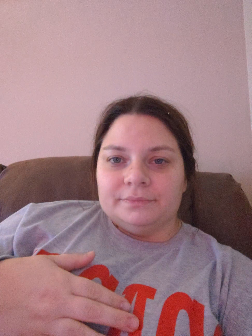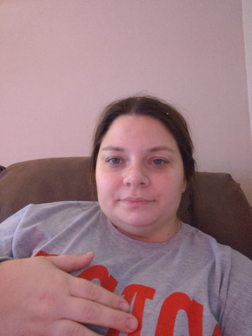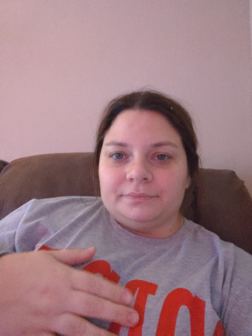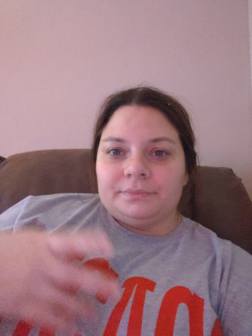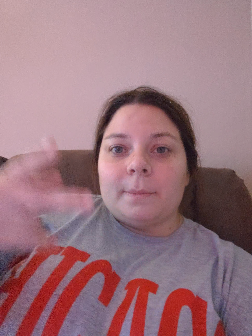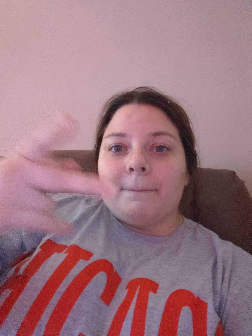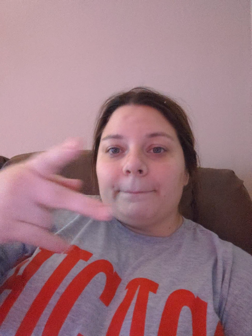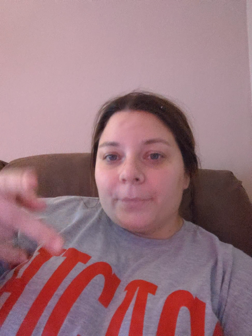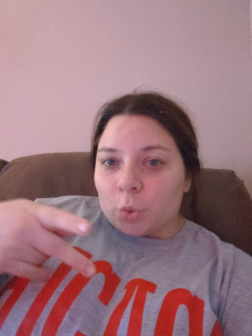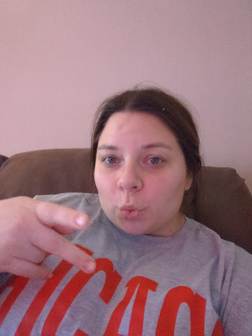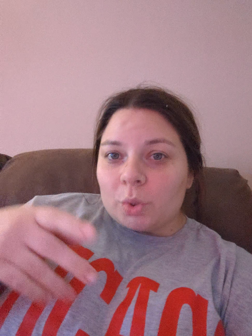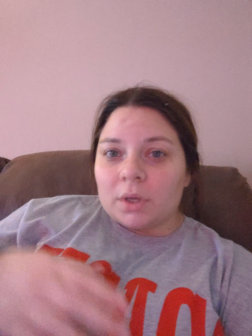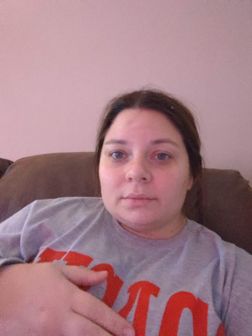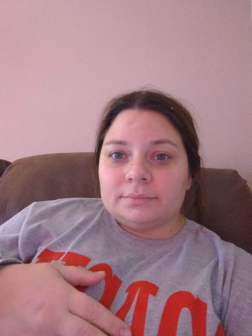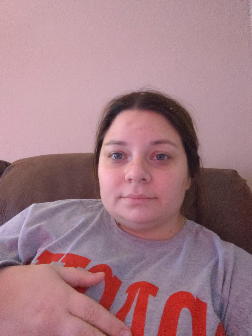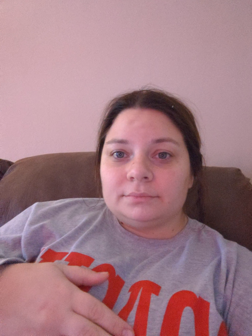pool